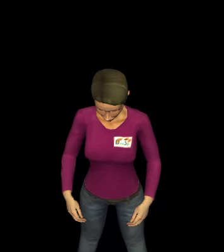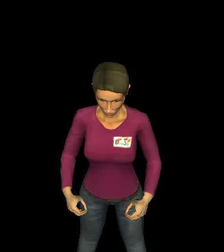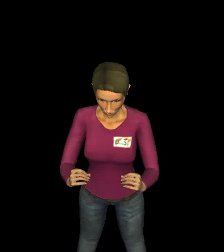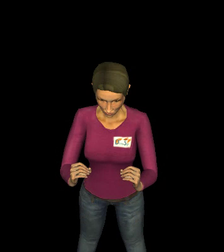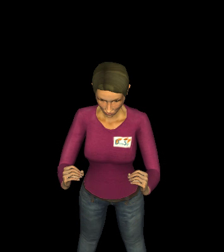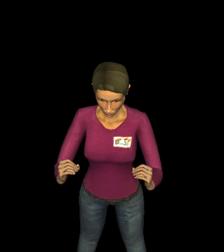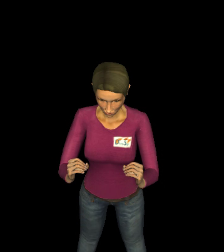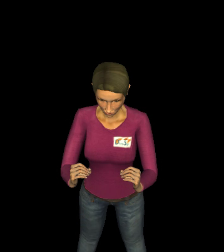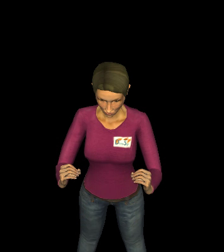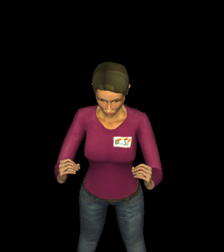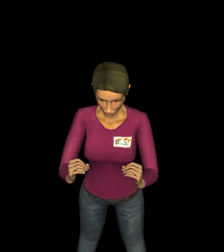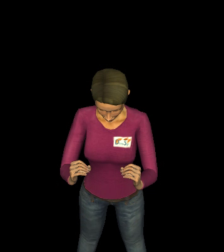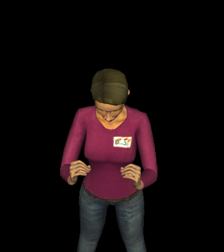عم